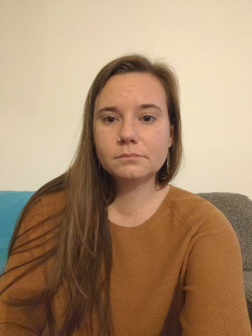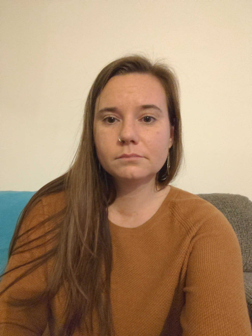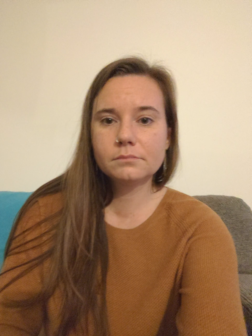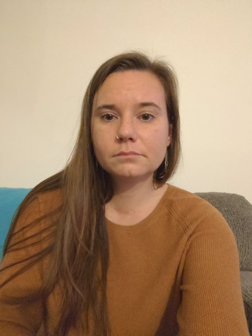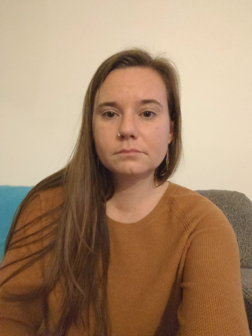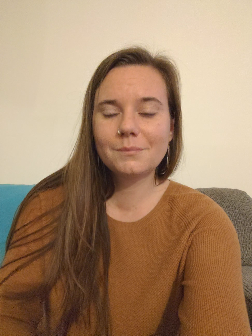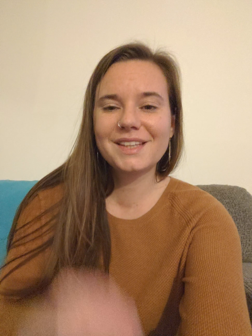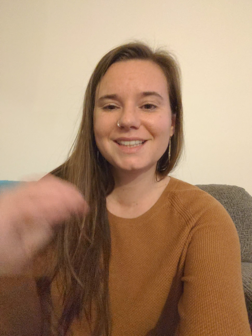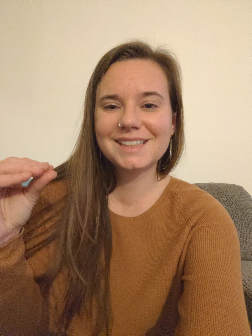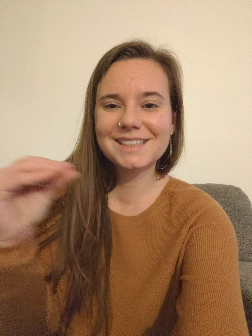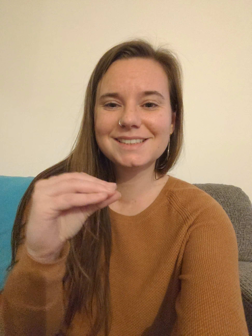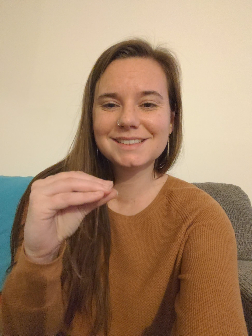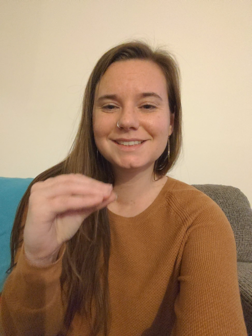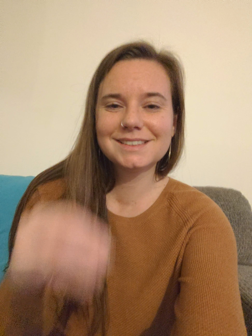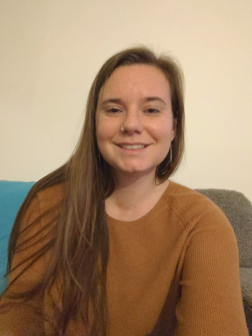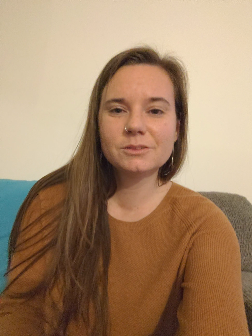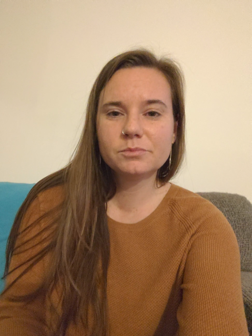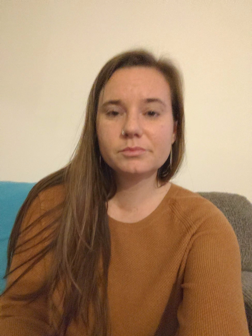kiss